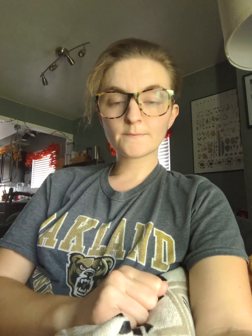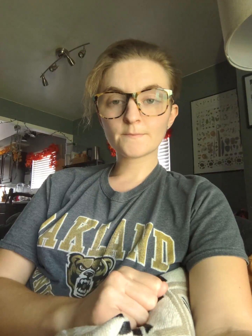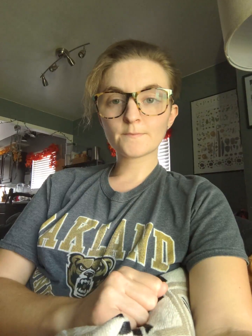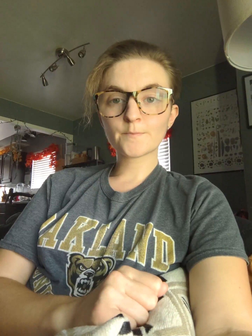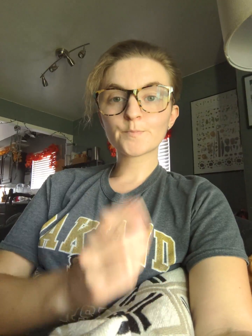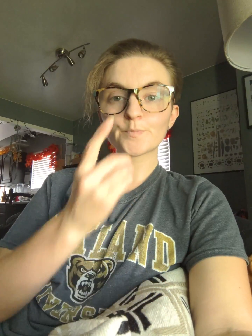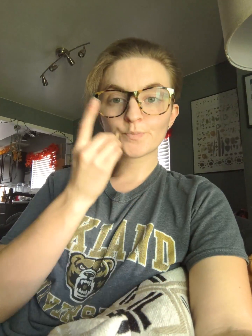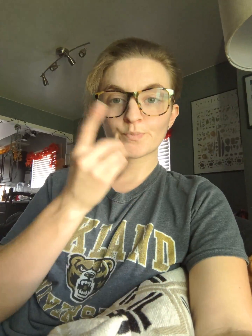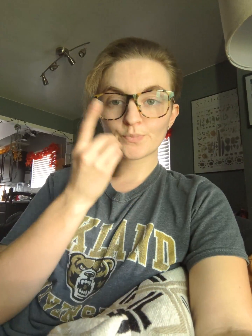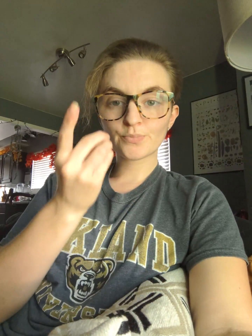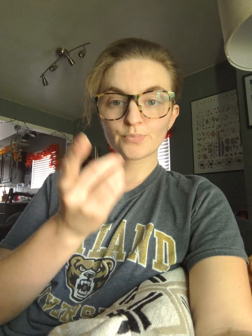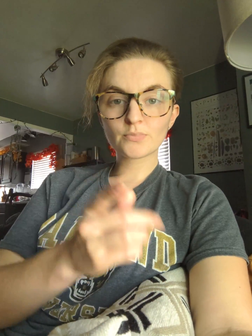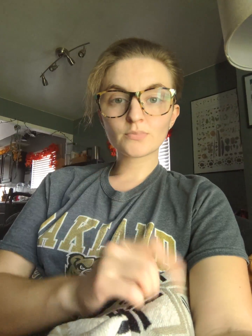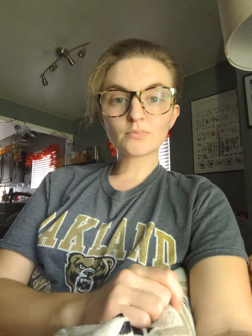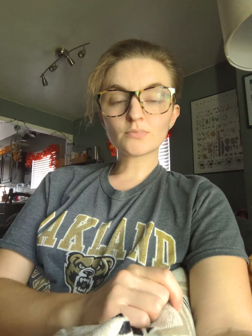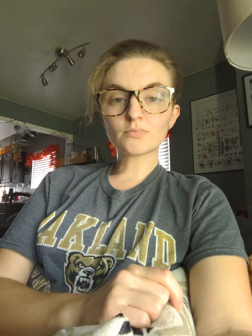dinner